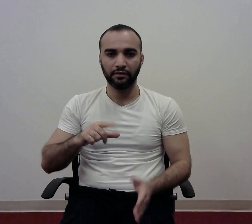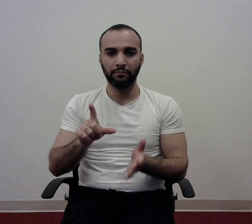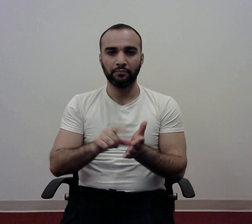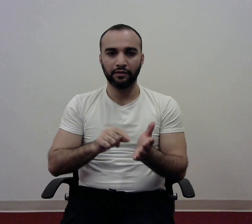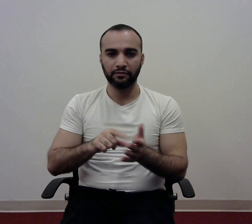pensiya